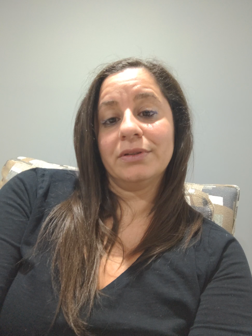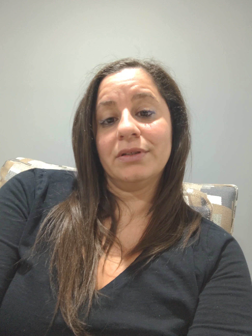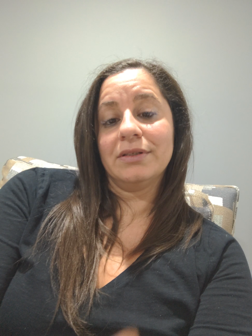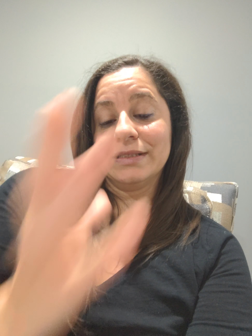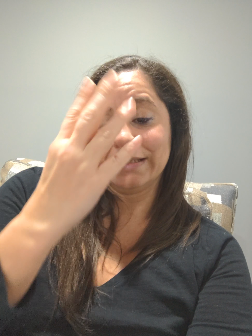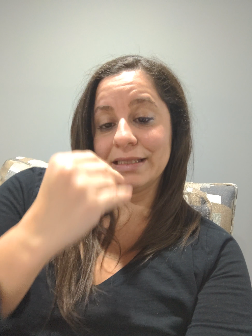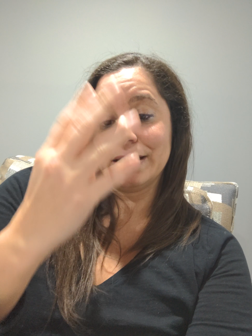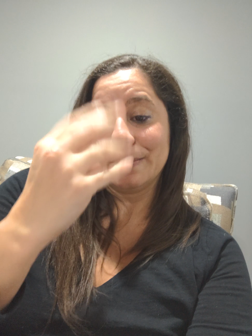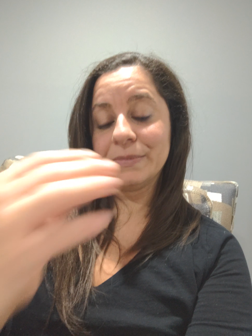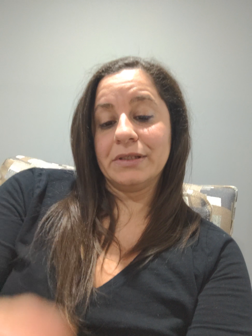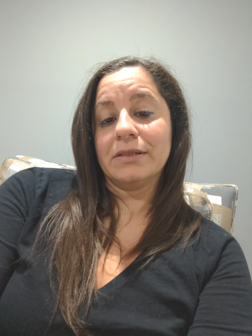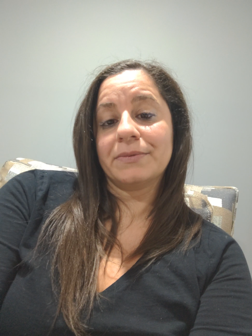sleepy